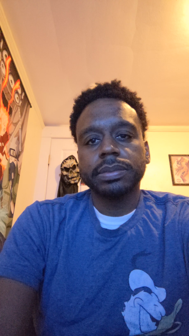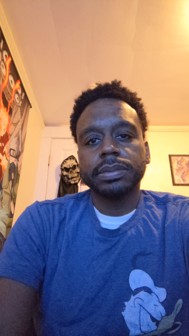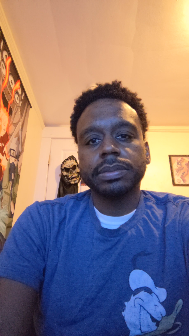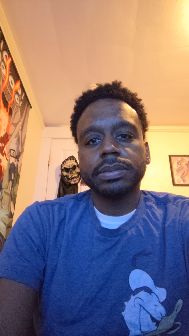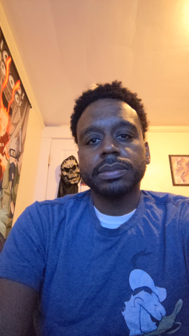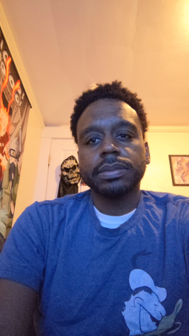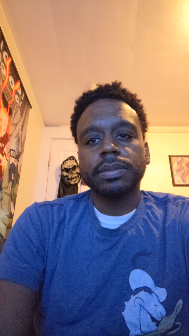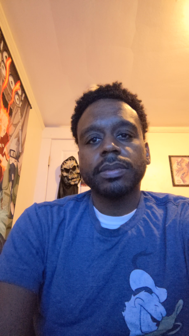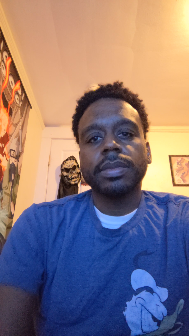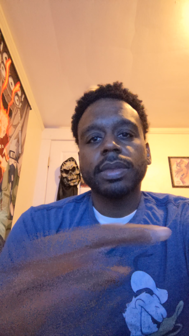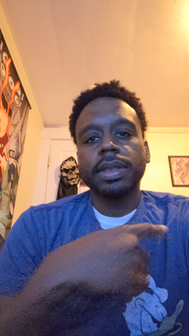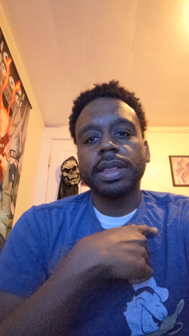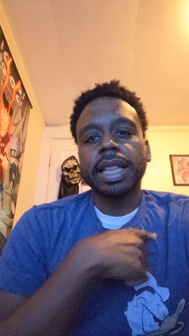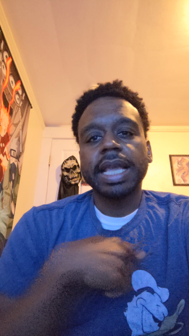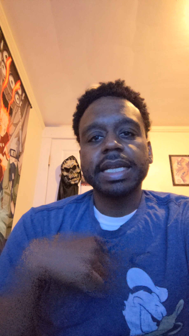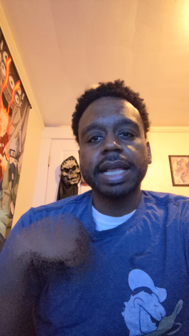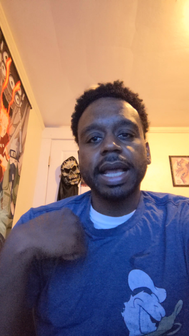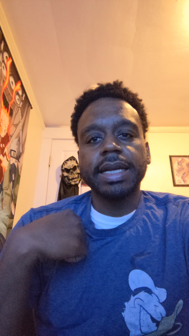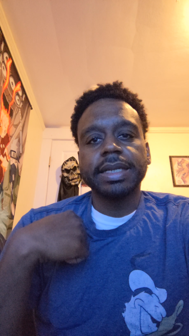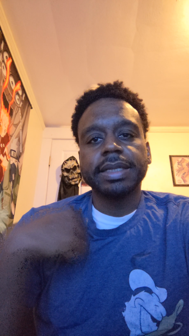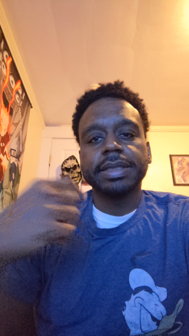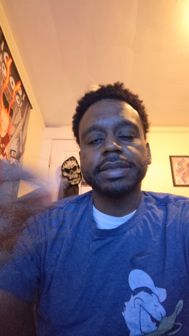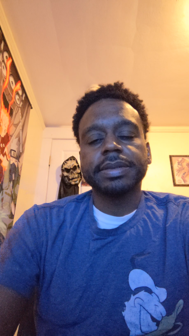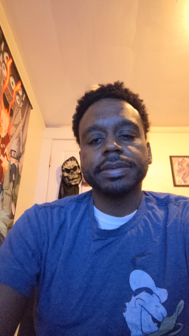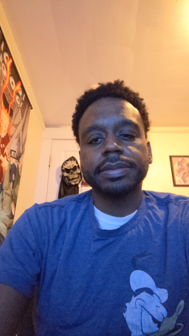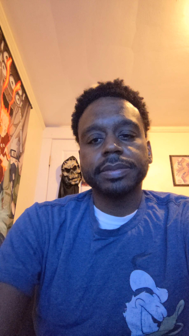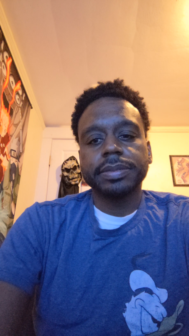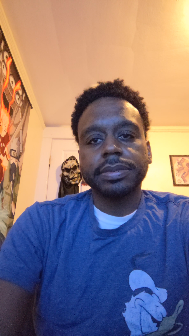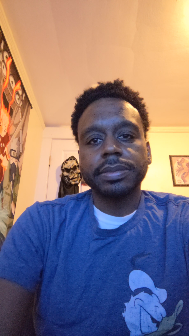necklace